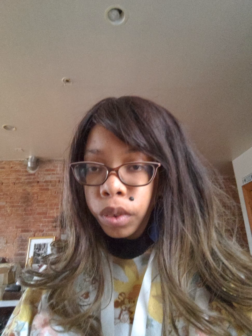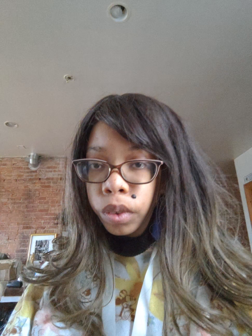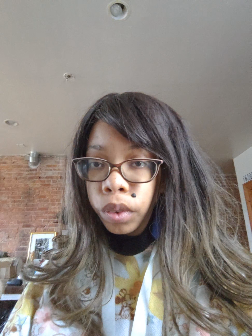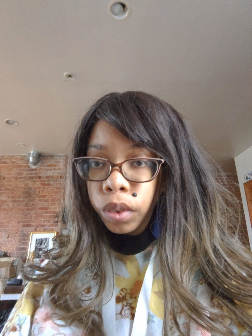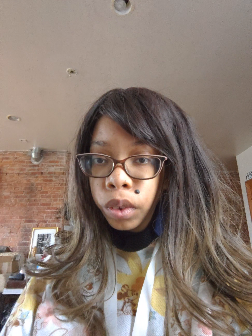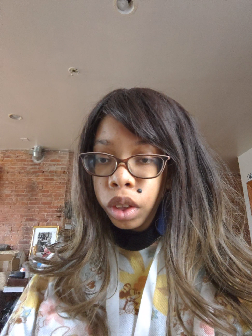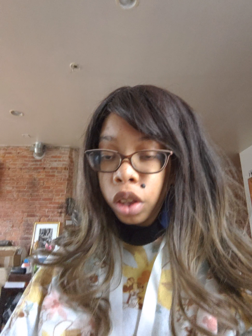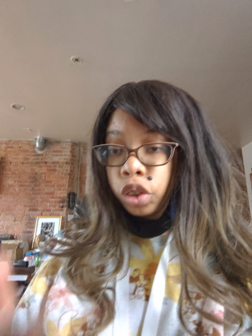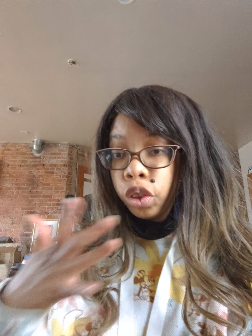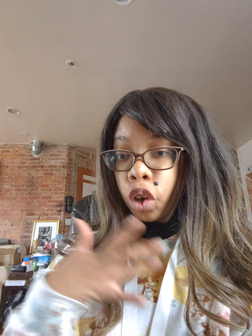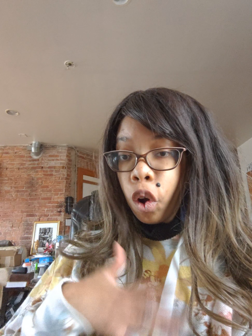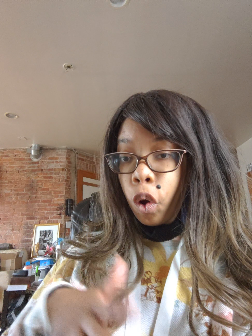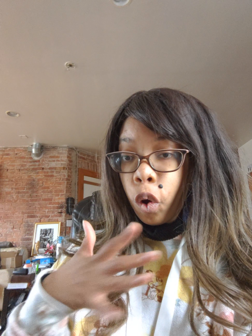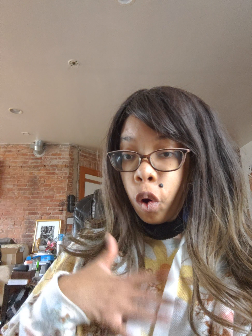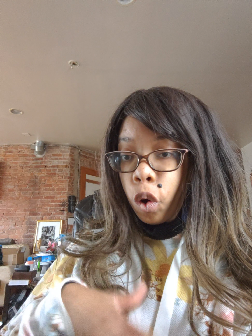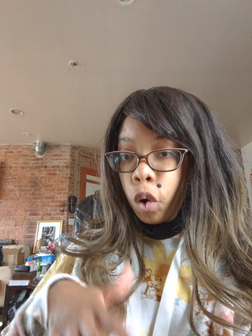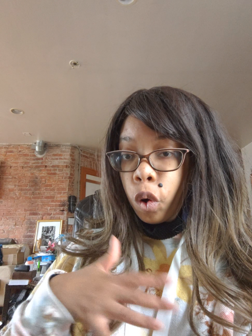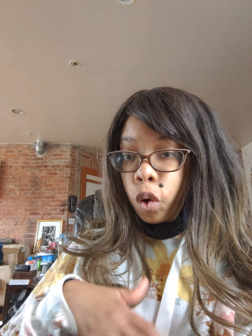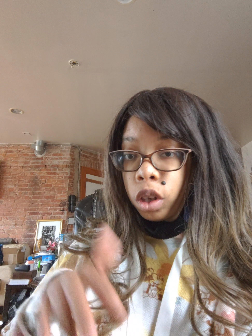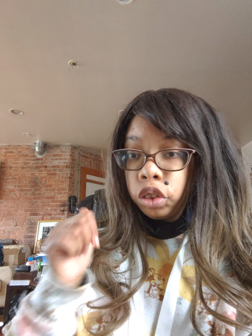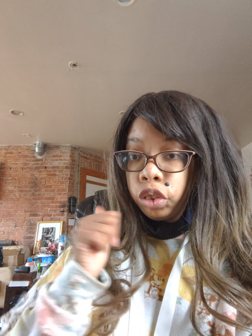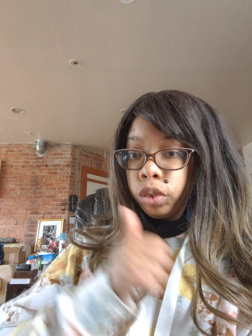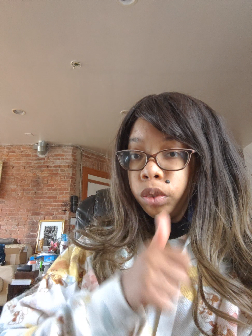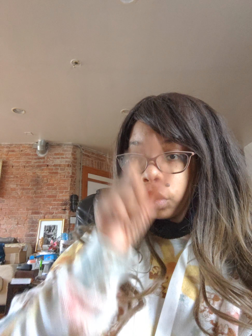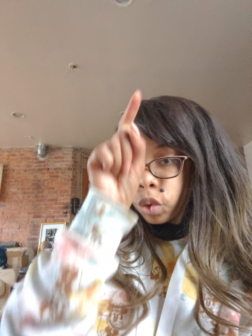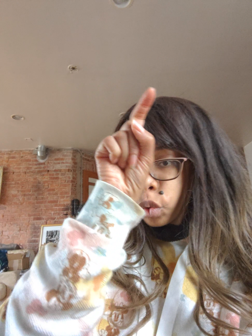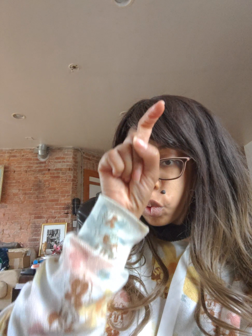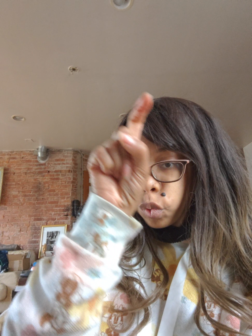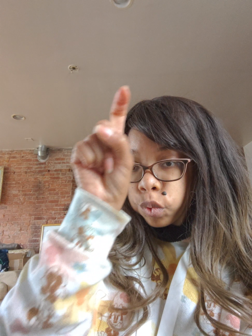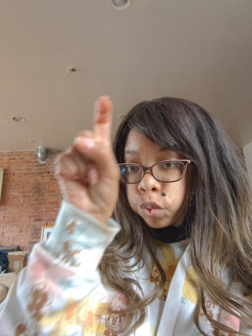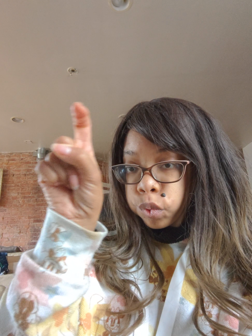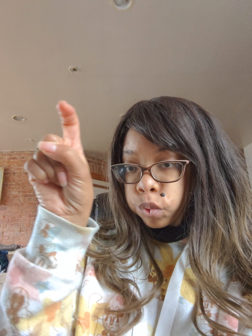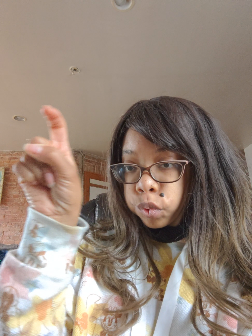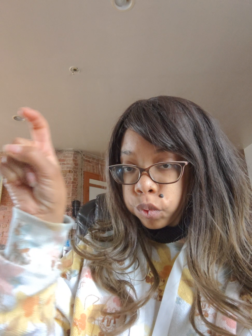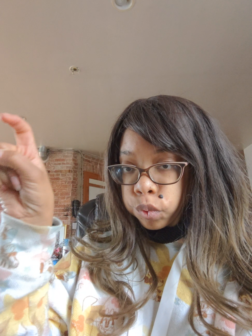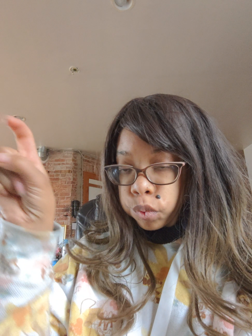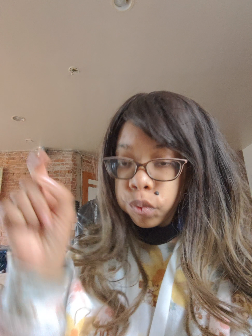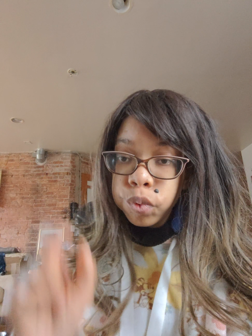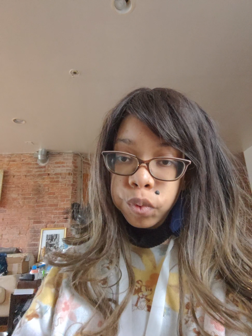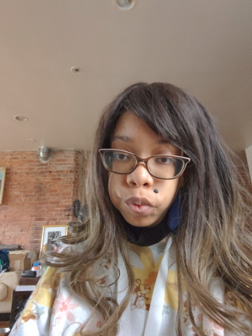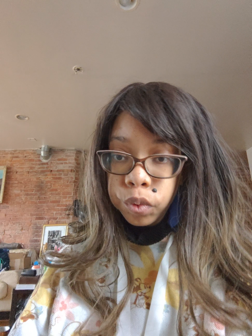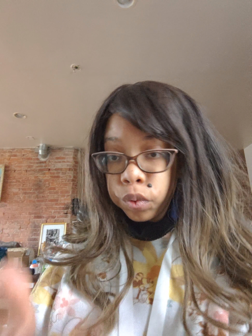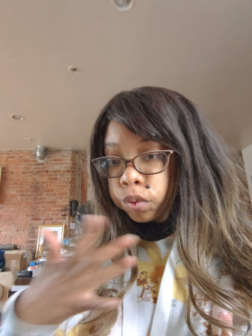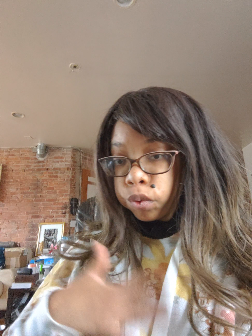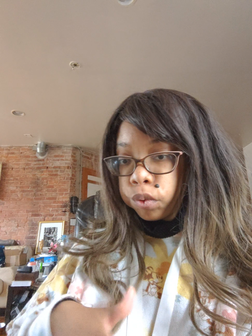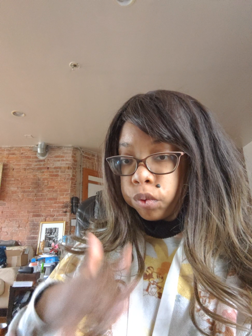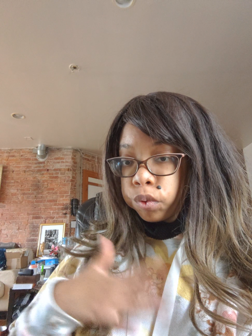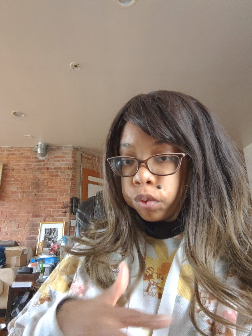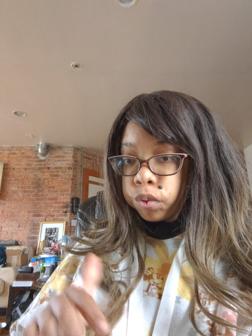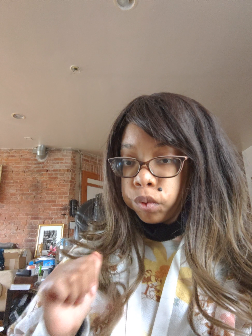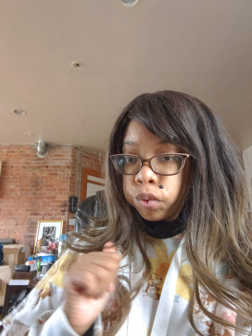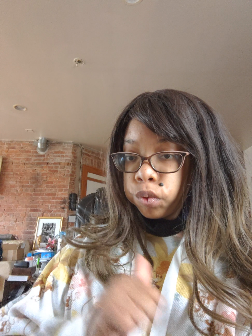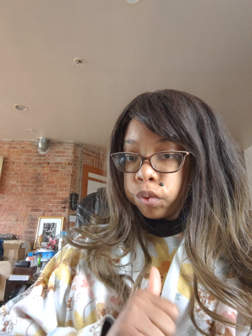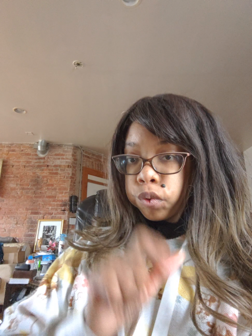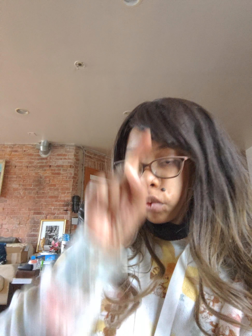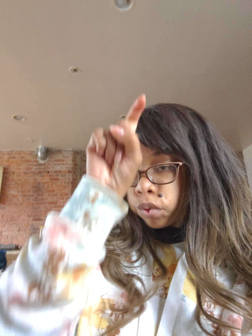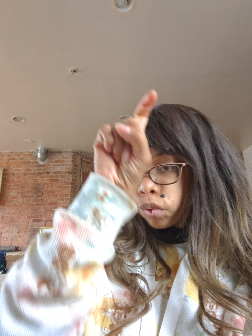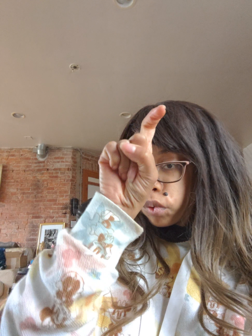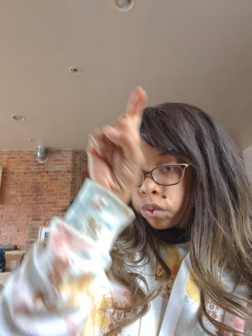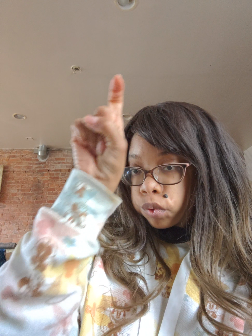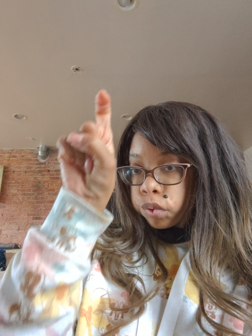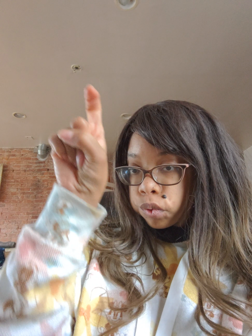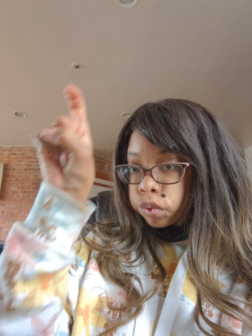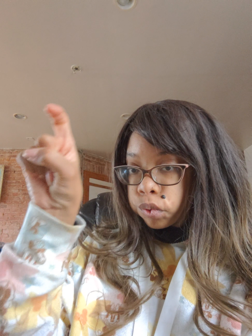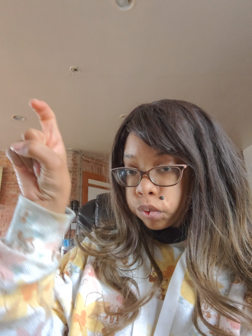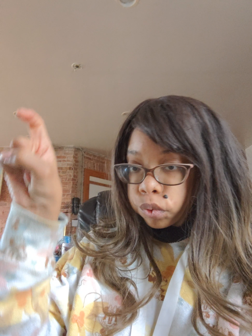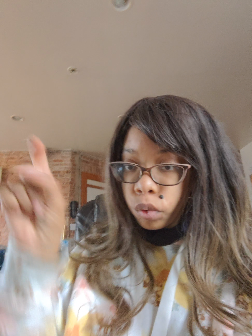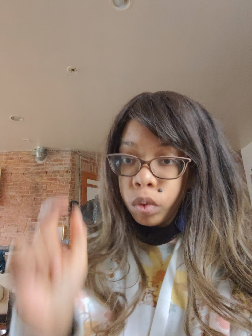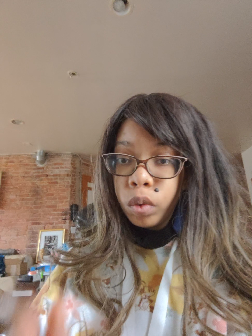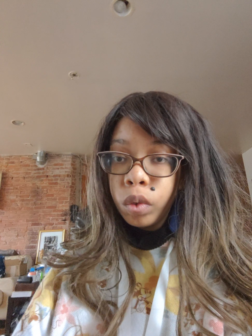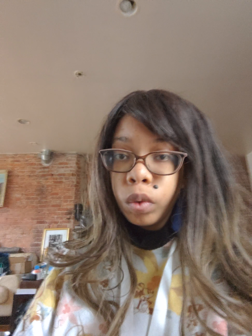closet